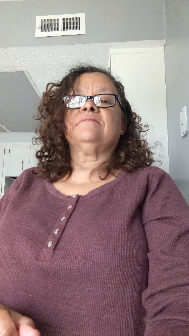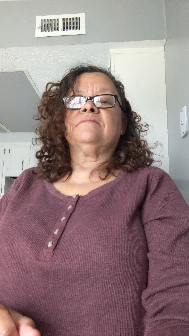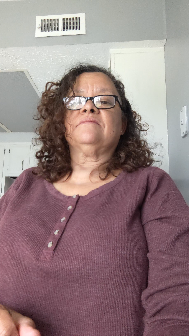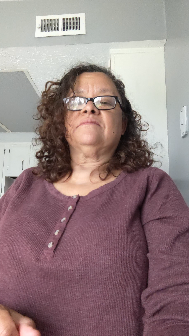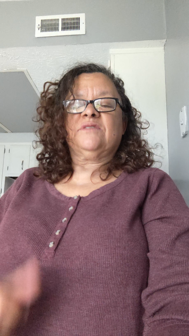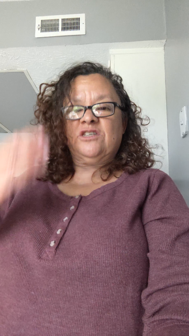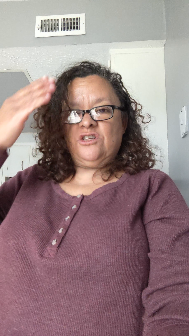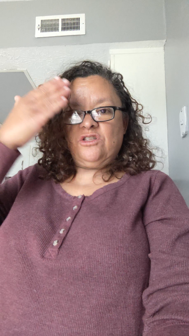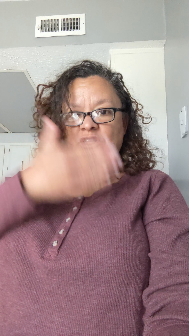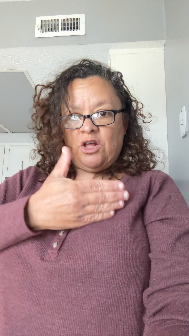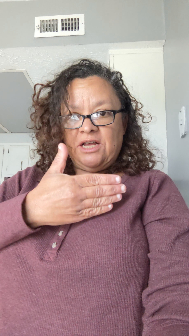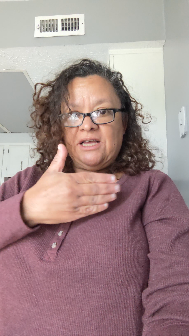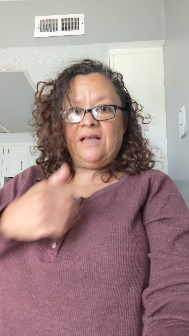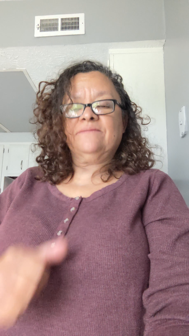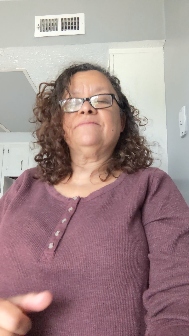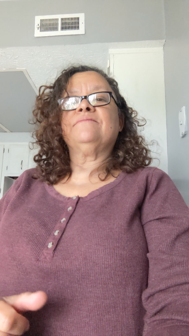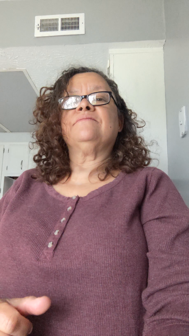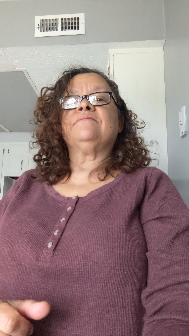dark